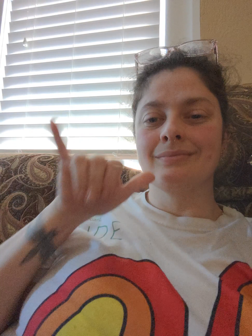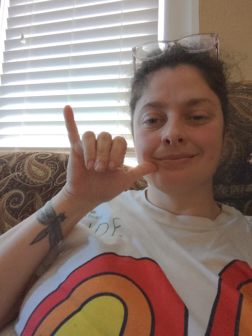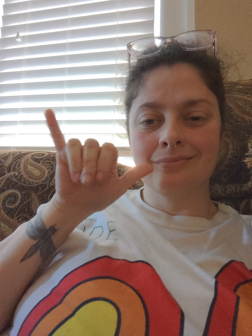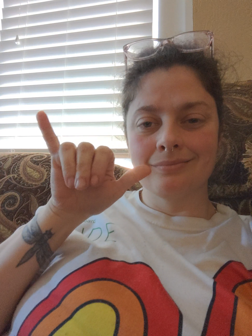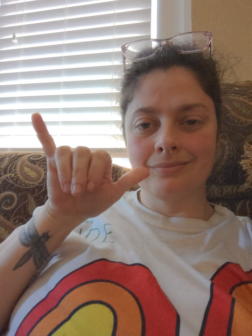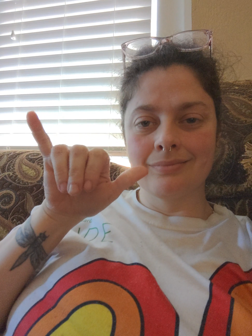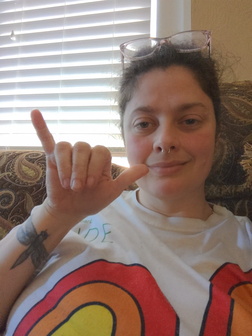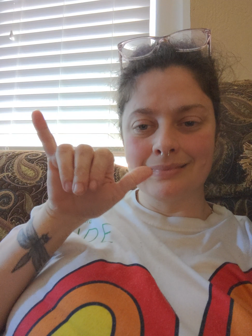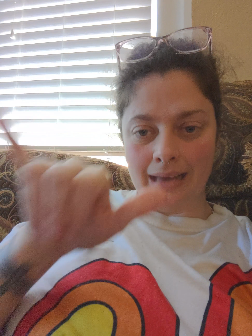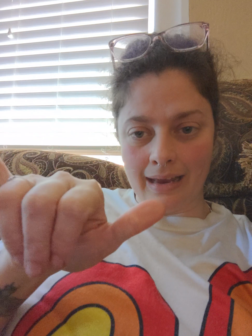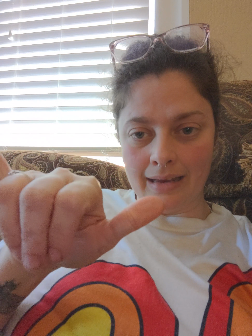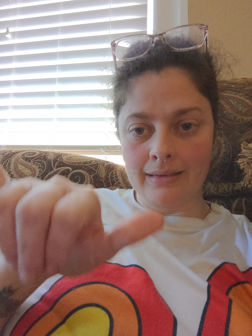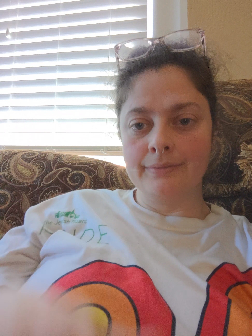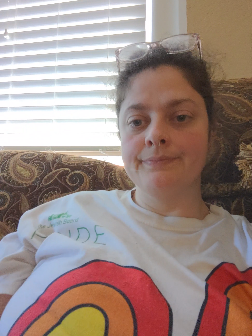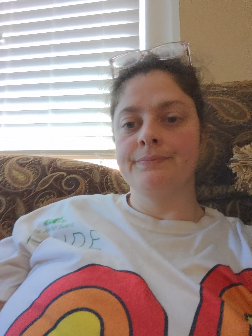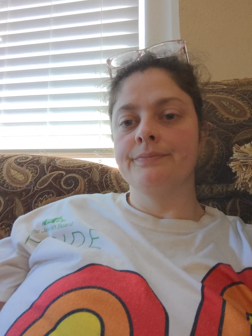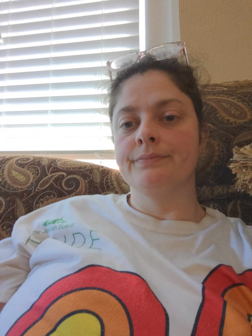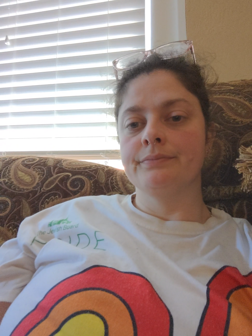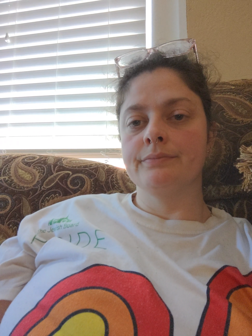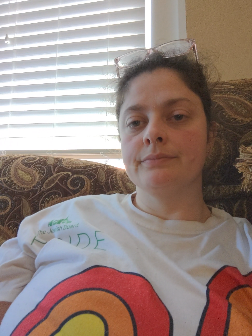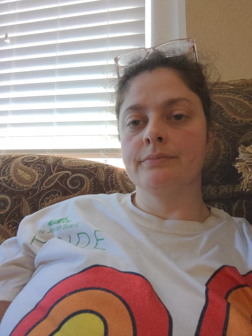stay